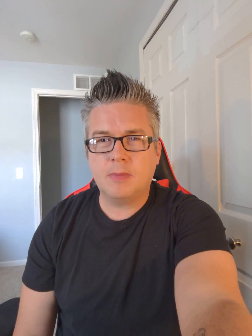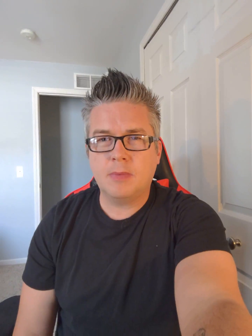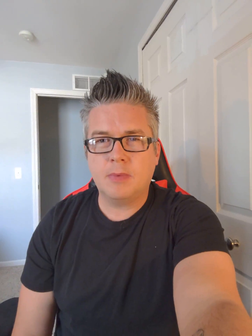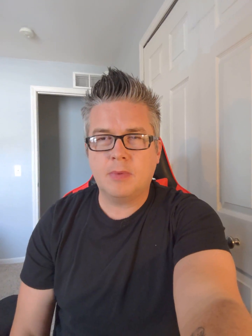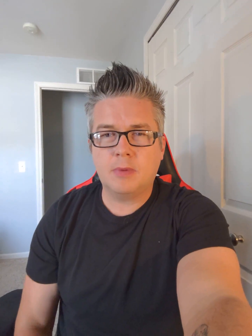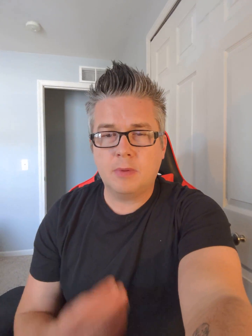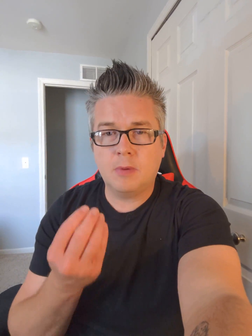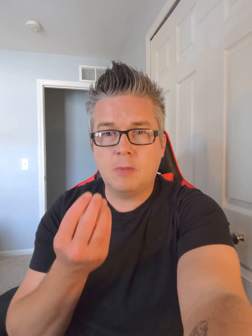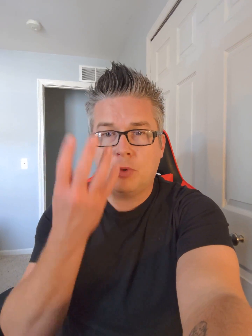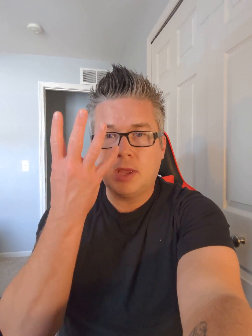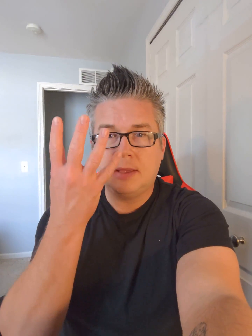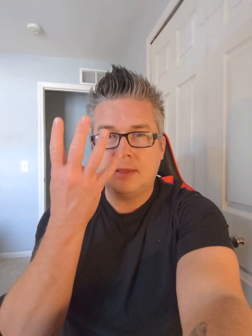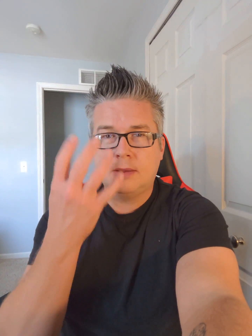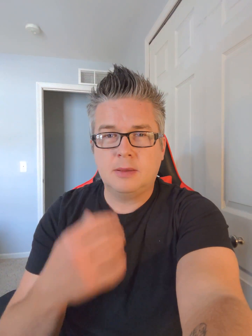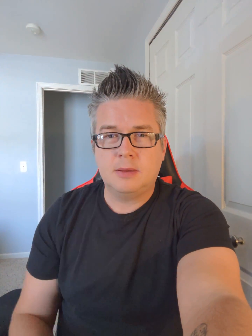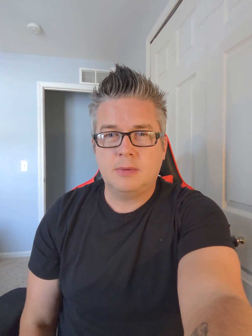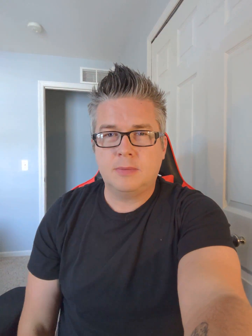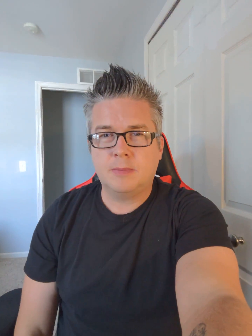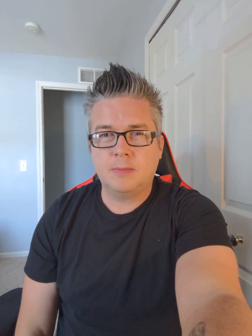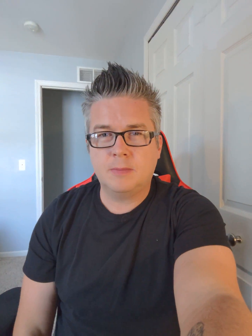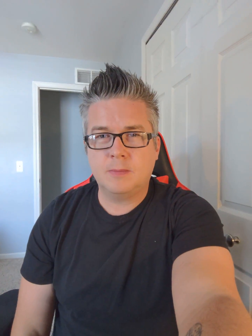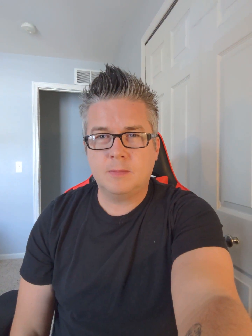plants